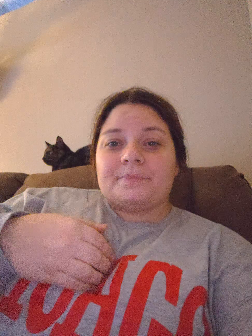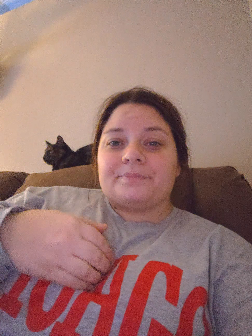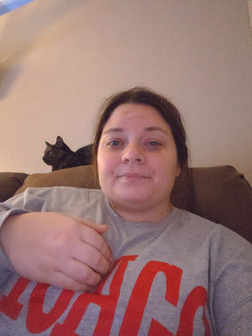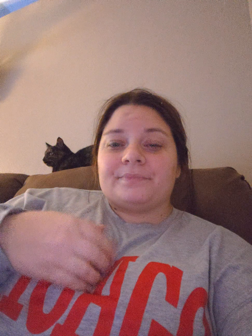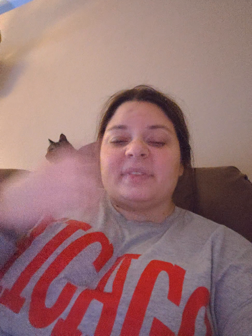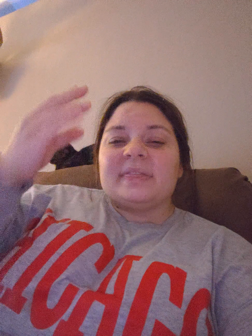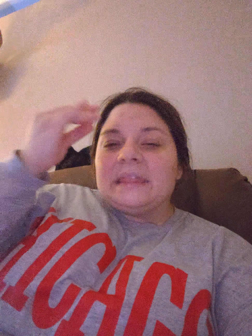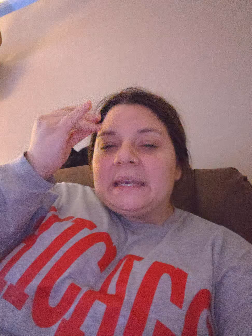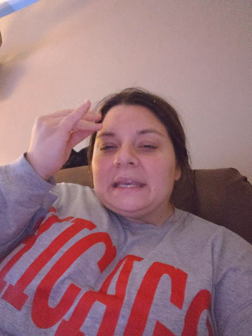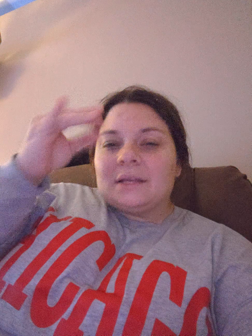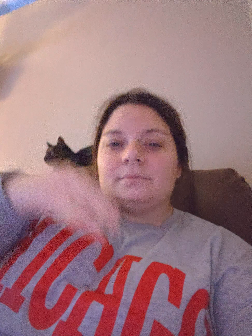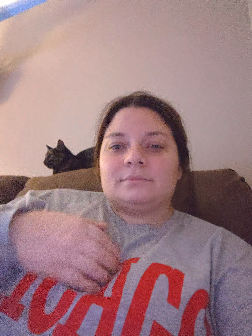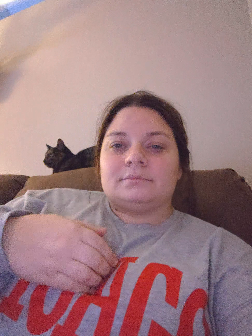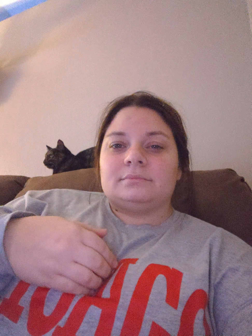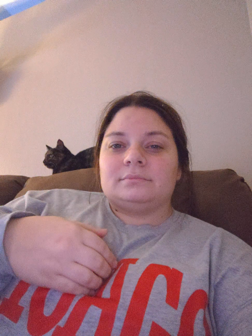think